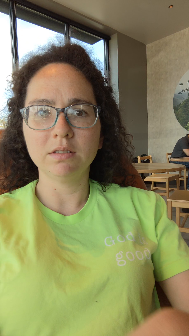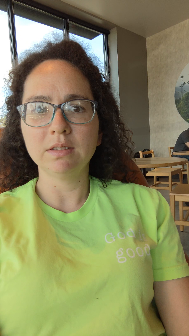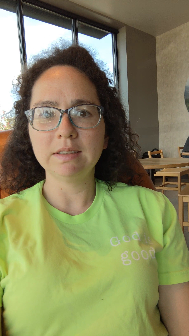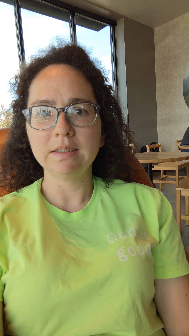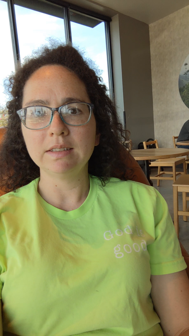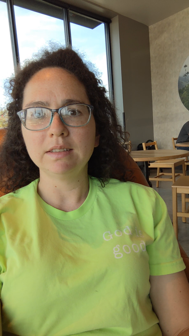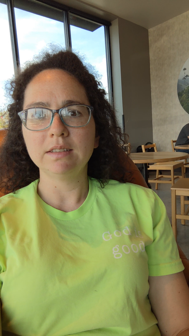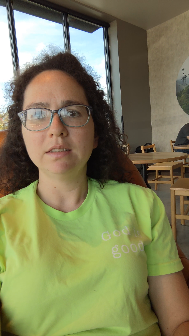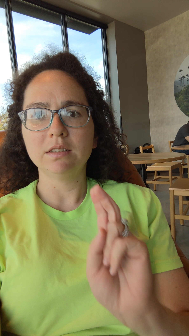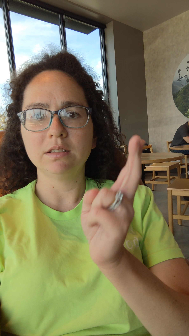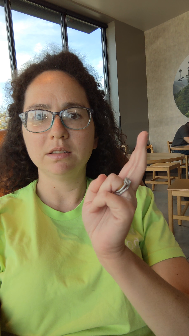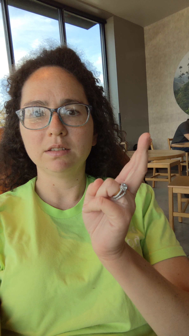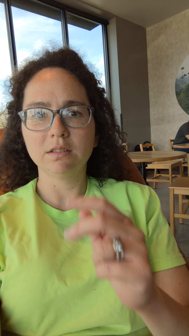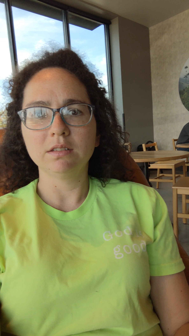hurry